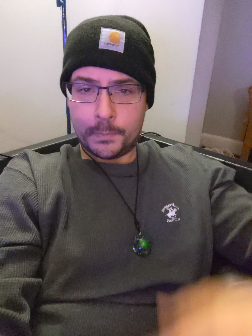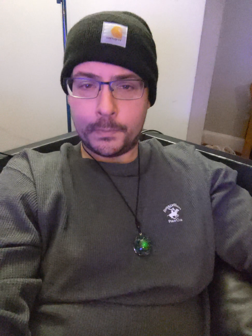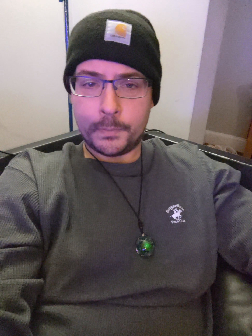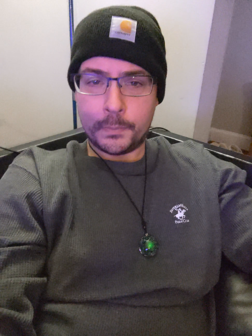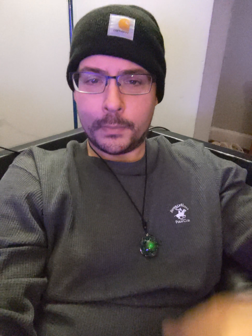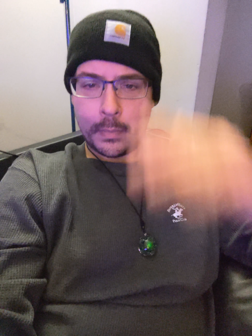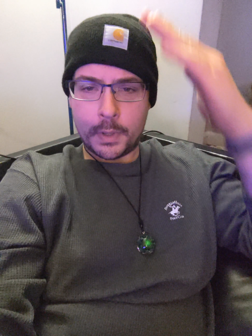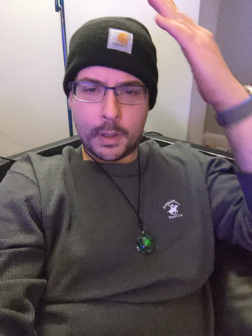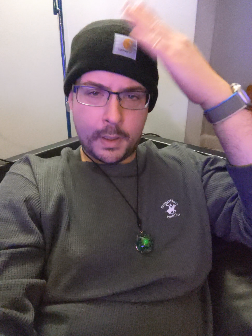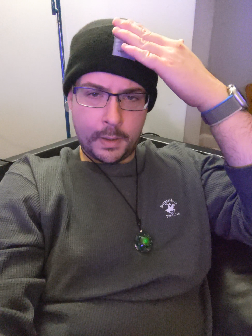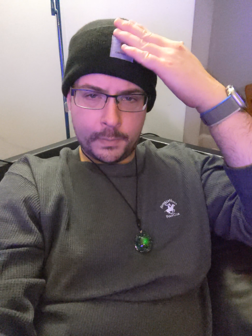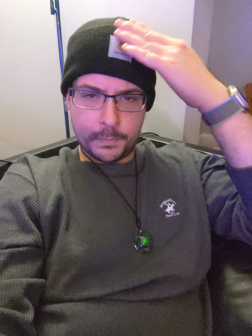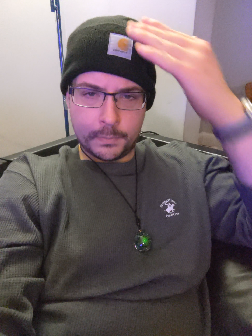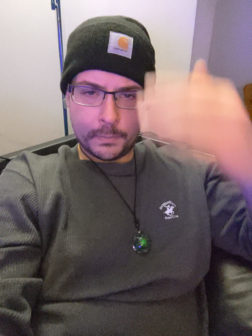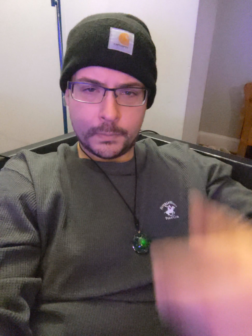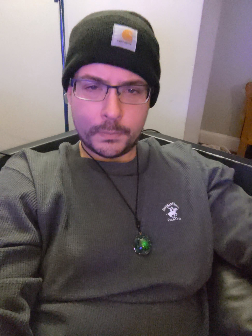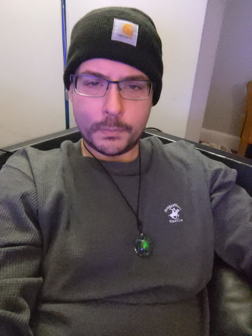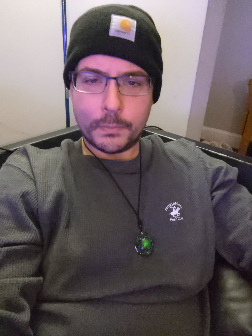hat